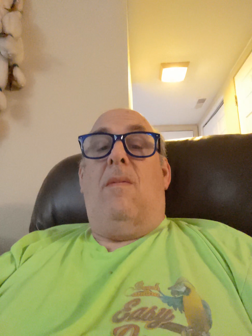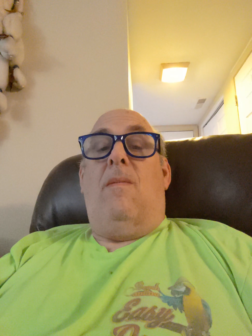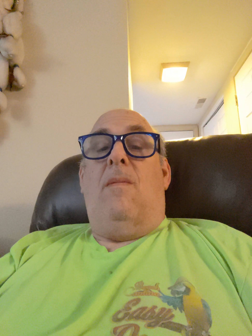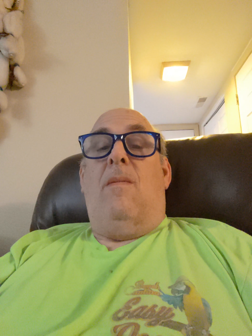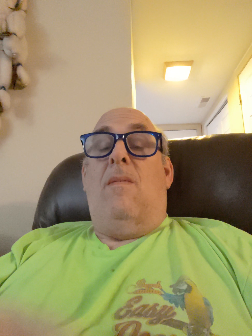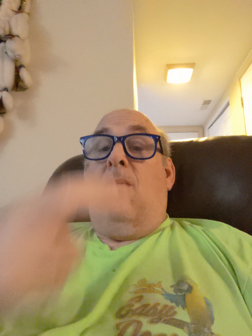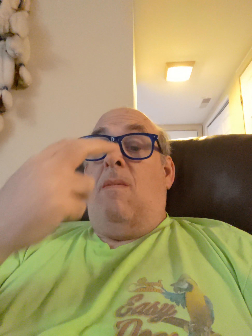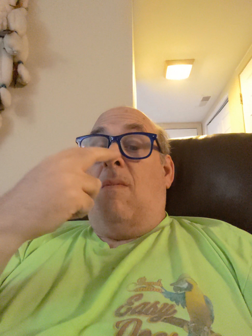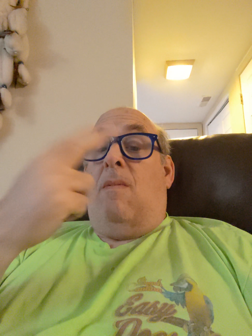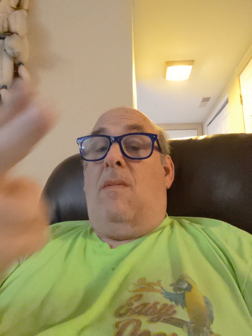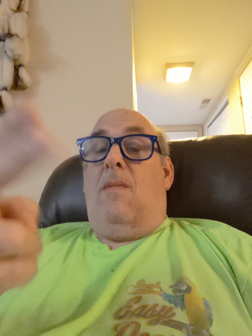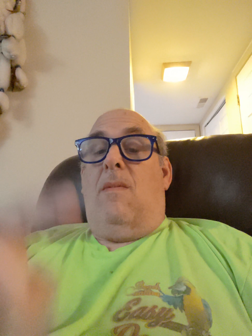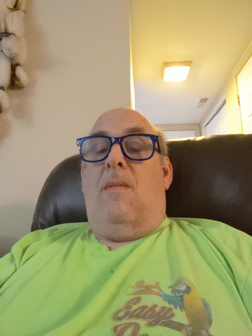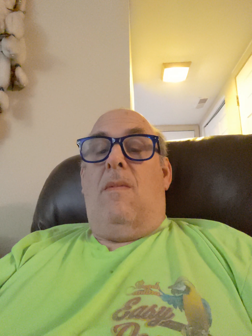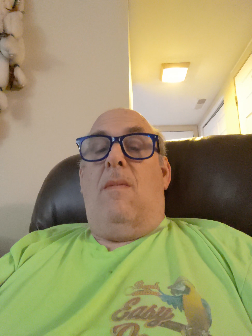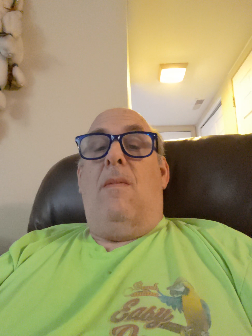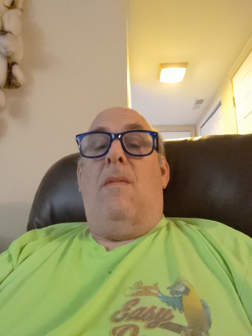see